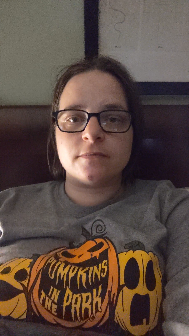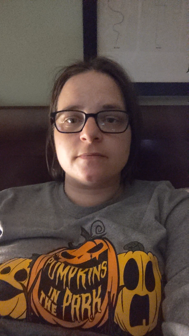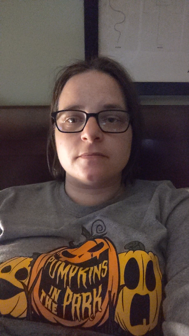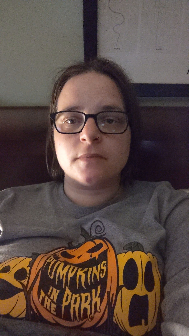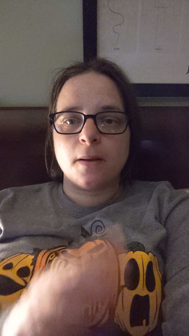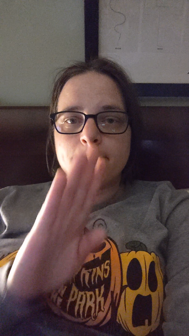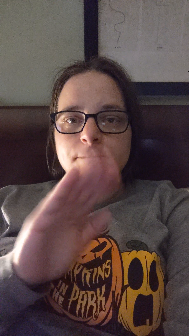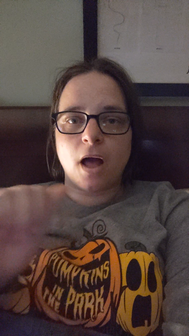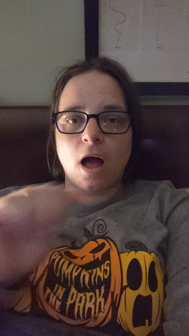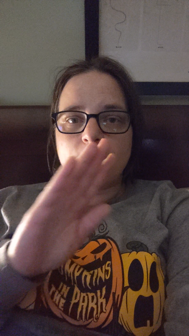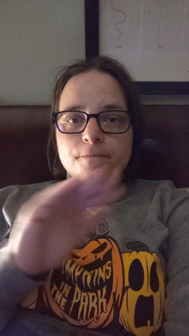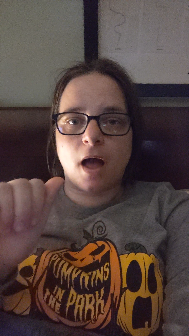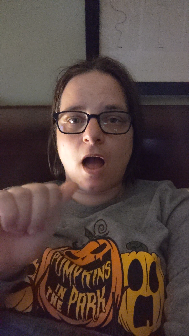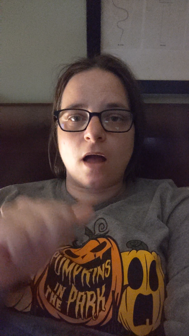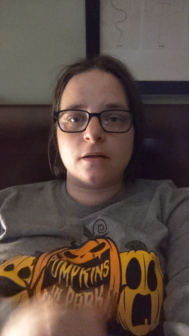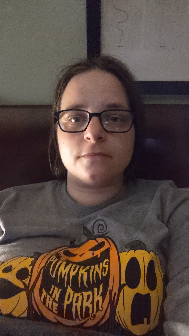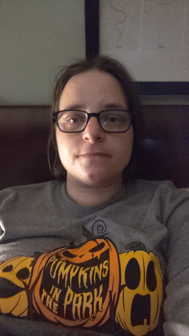baa baa